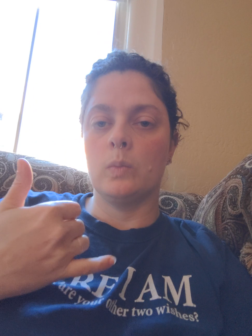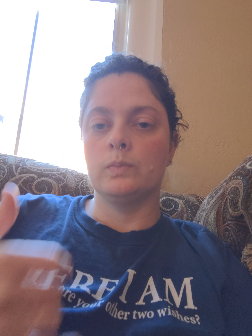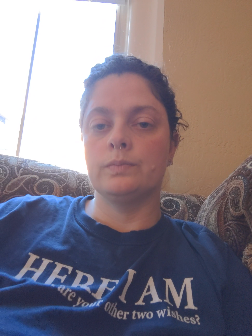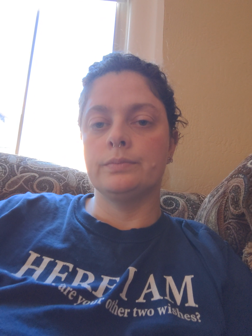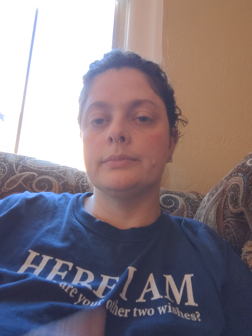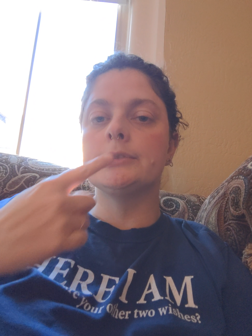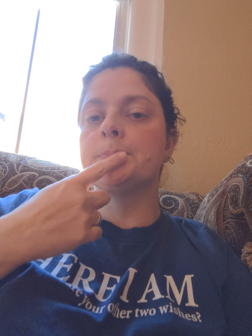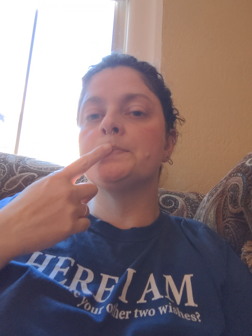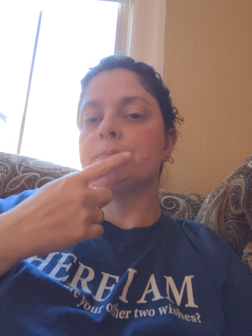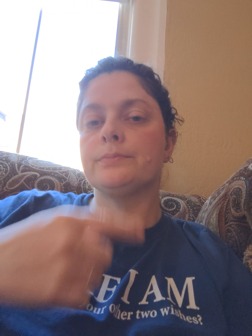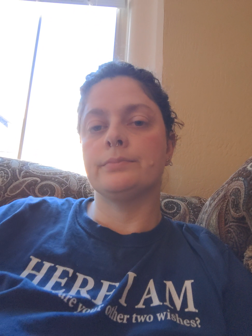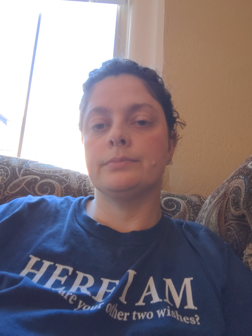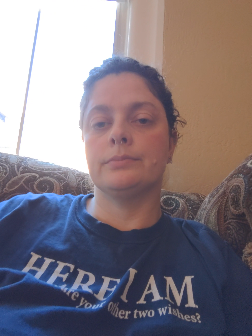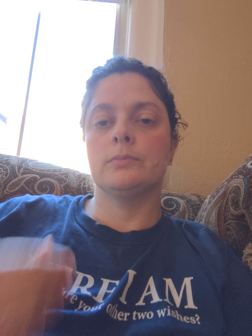lips